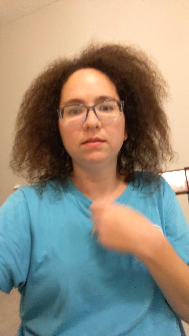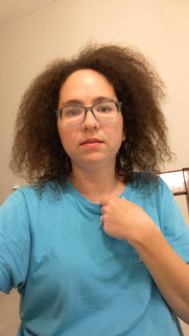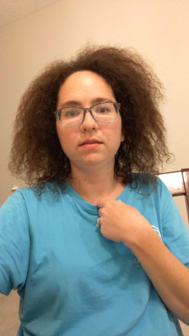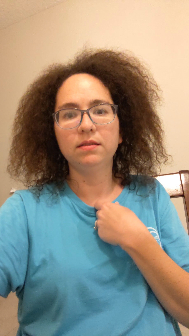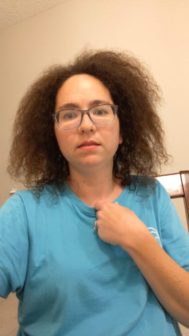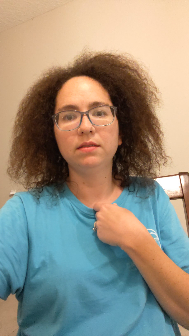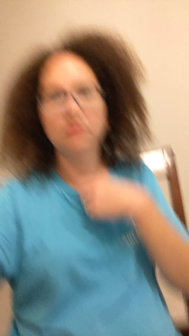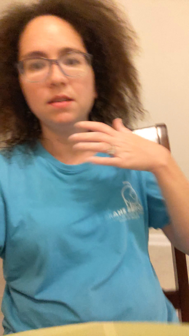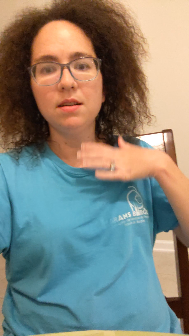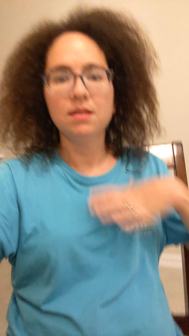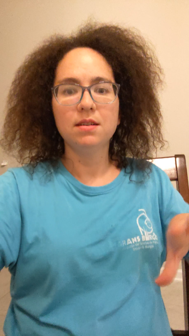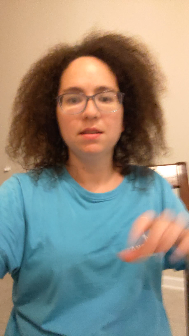dress